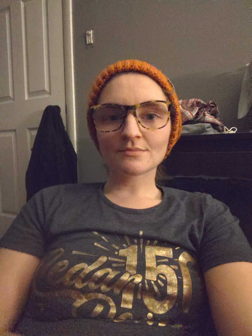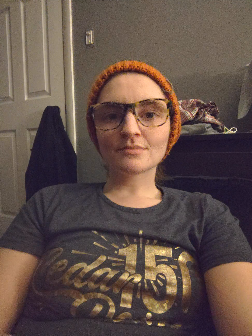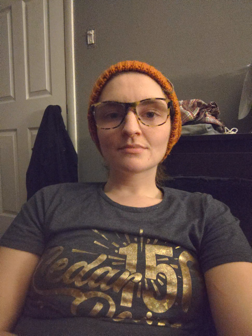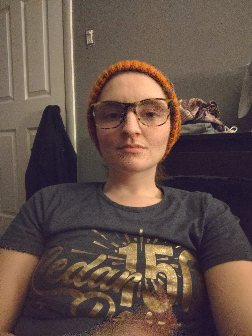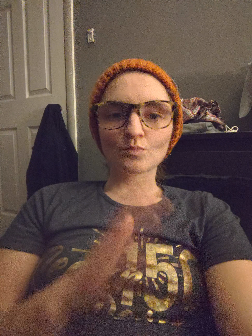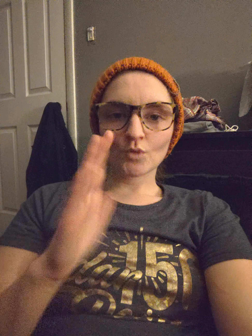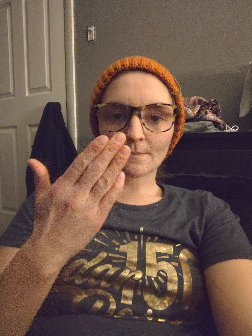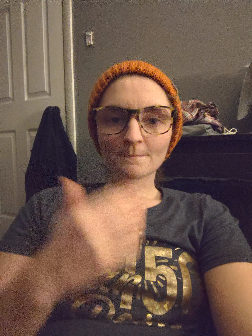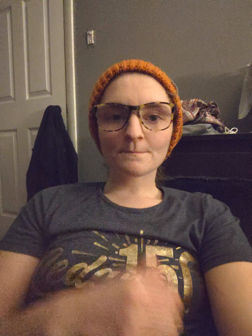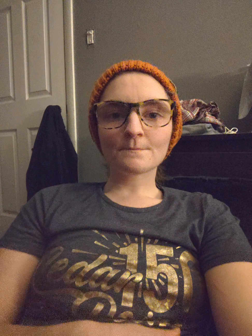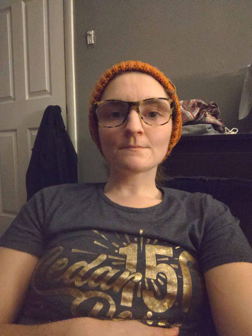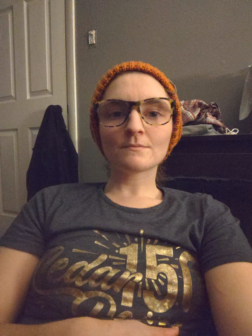book